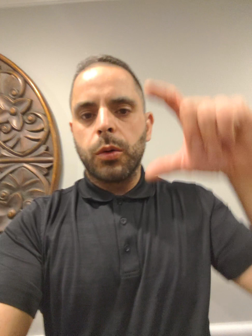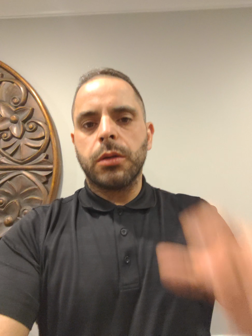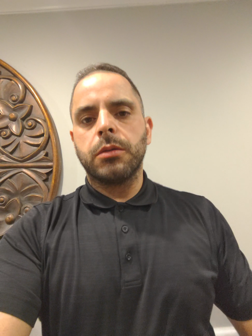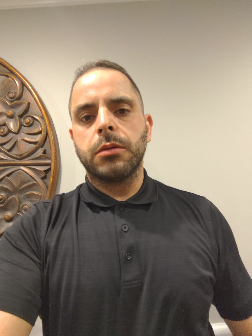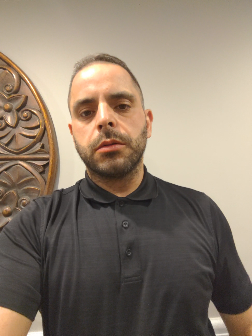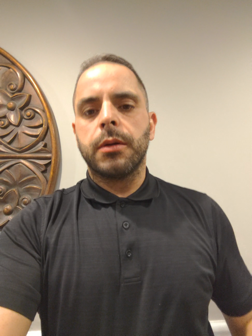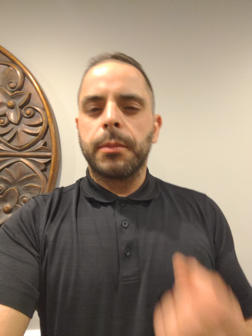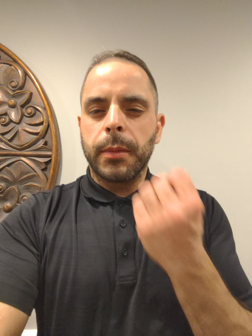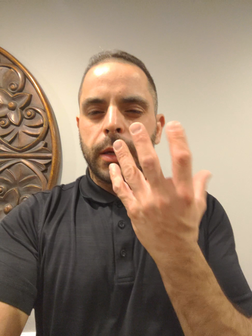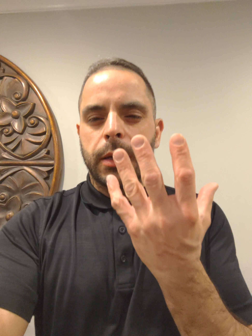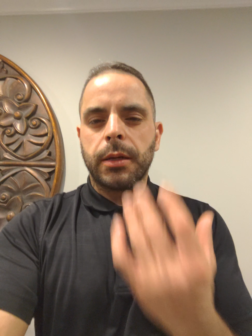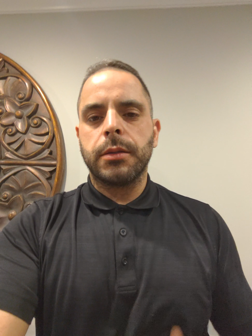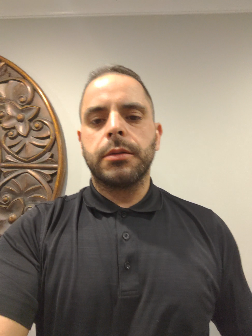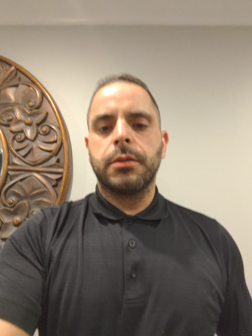many